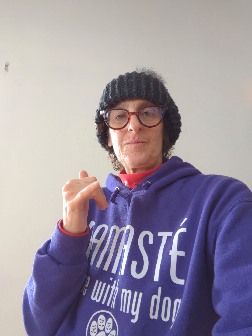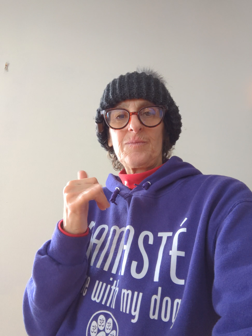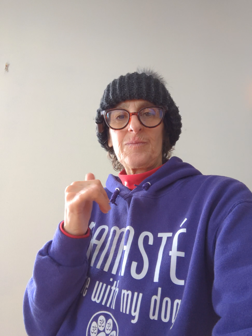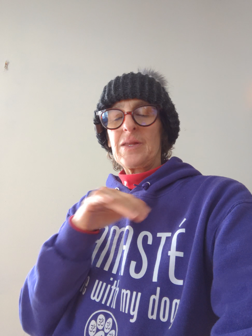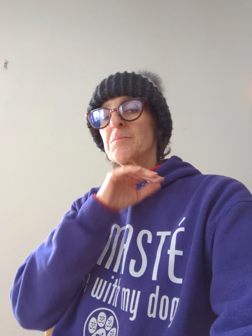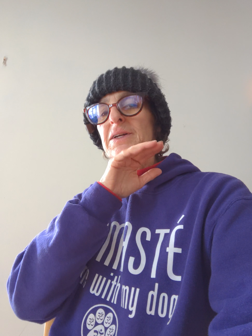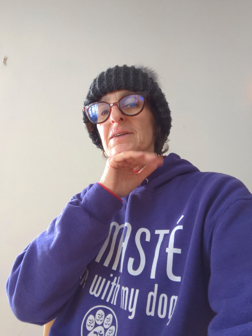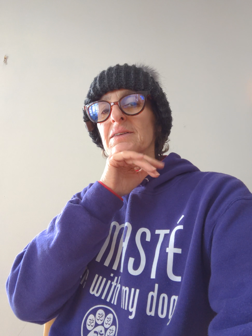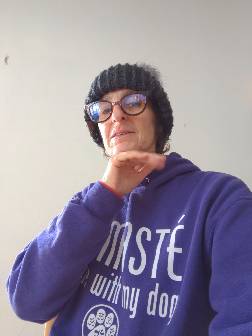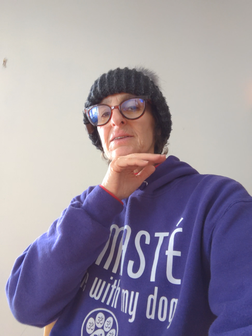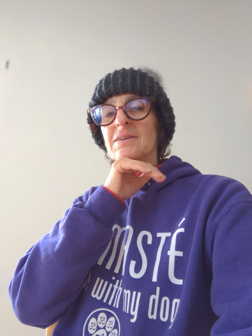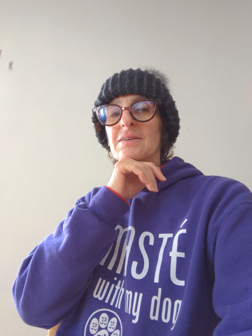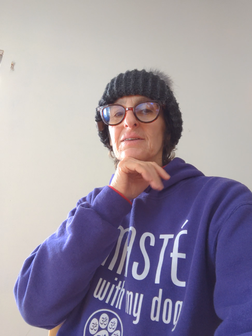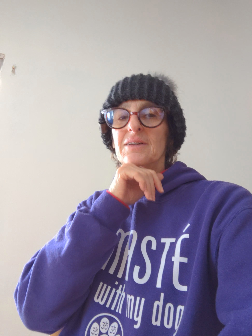pig